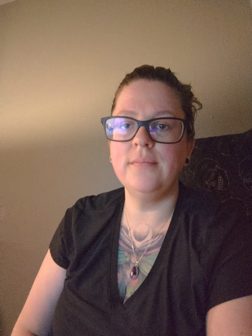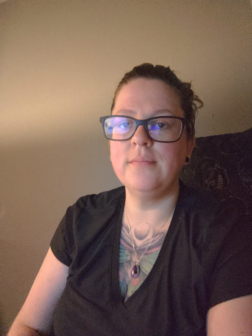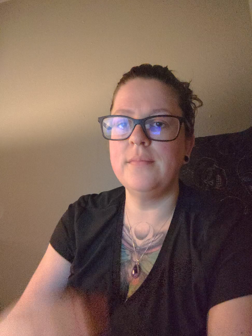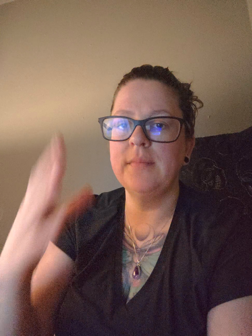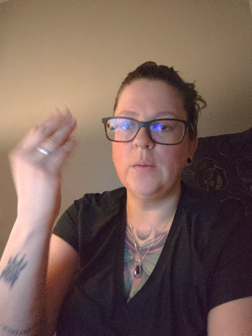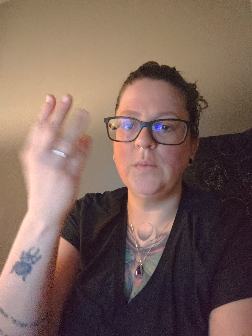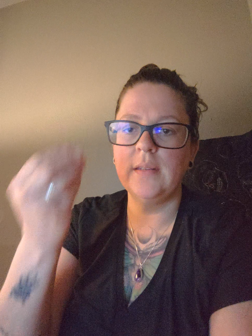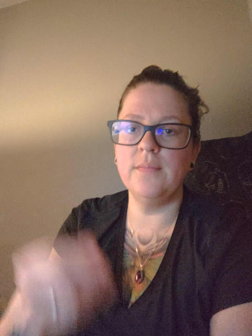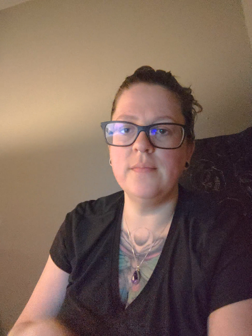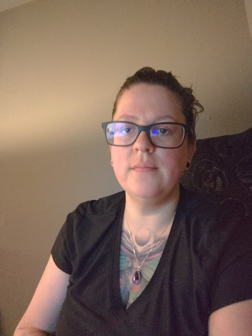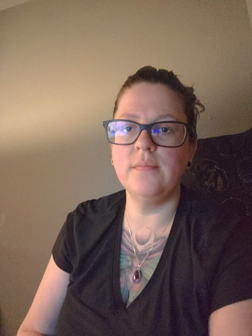outside